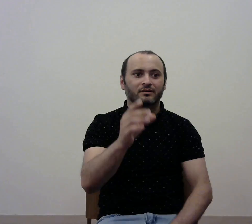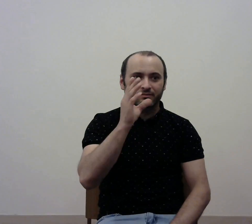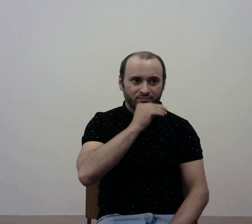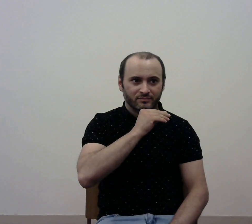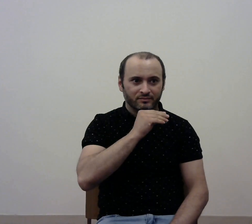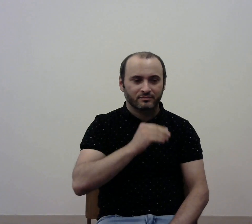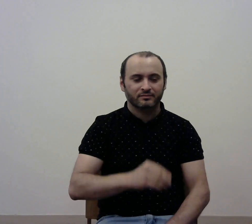edə bilmək